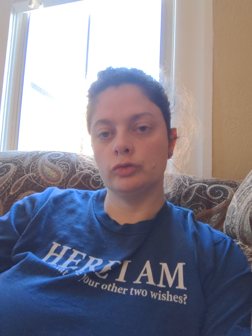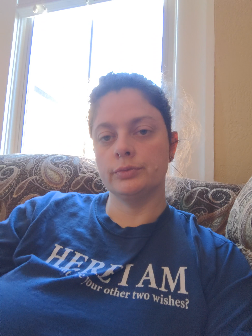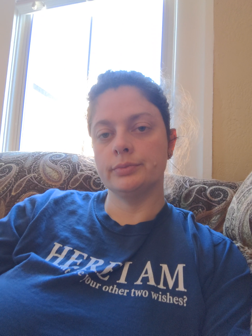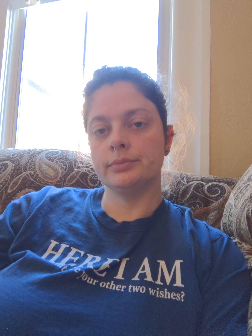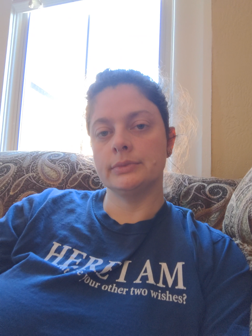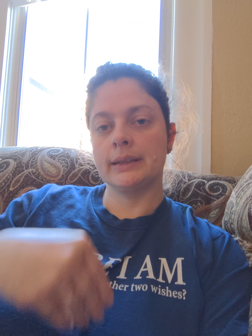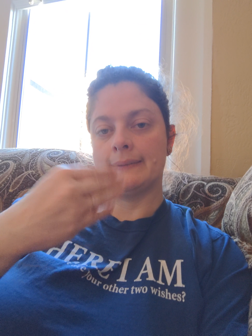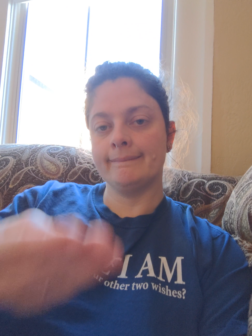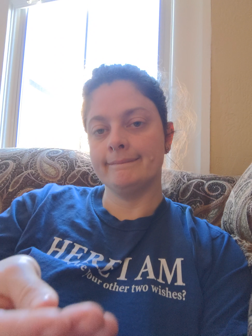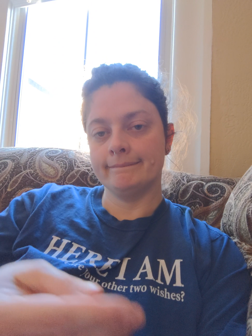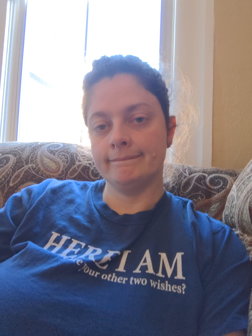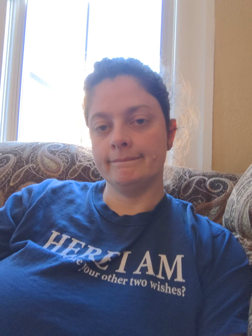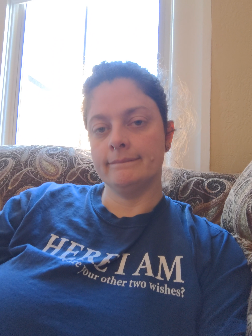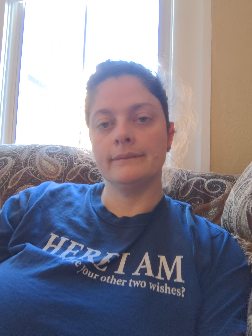give